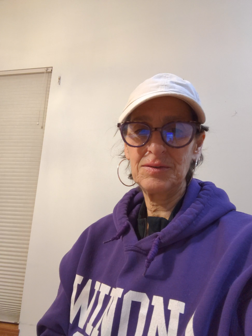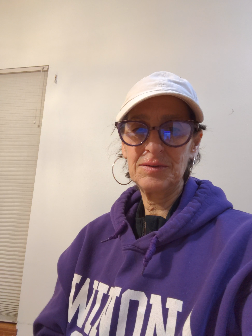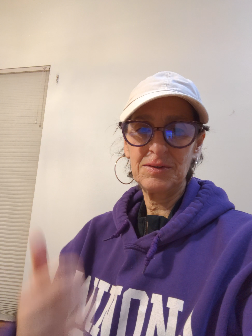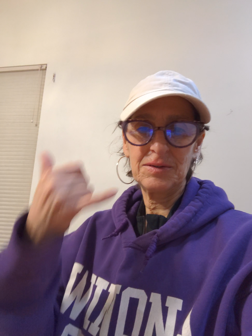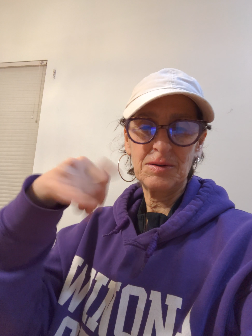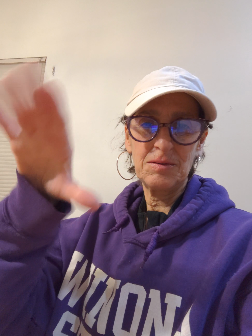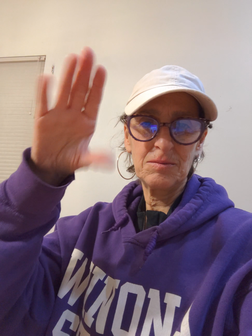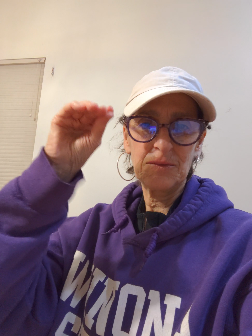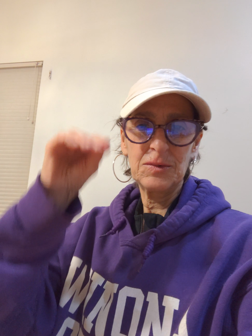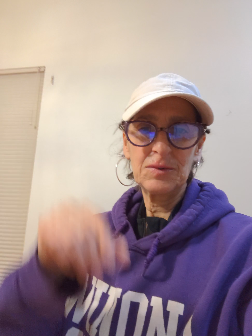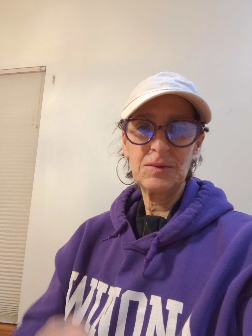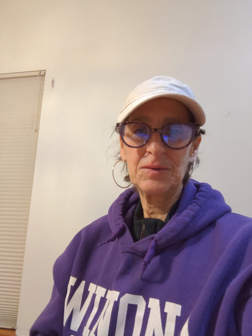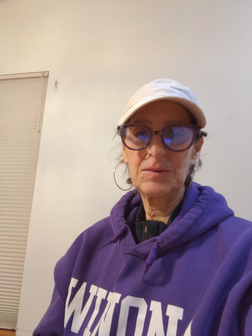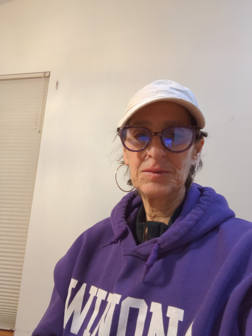cowboy